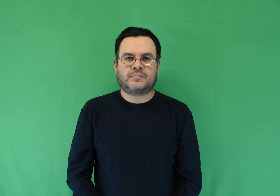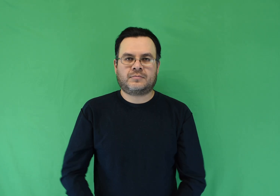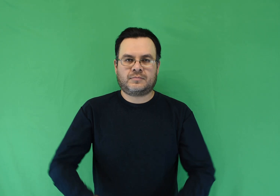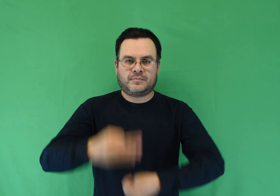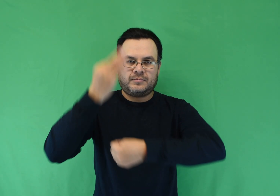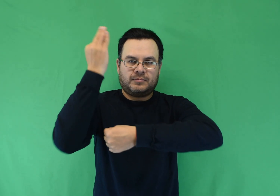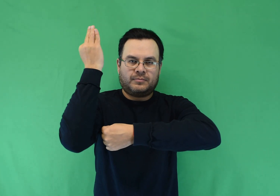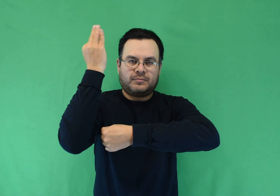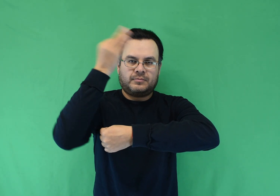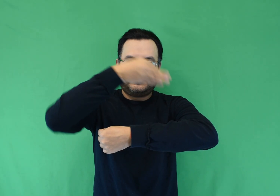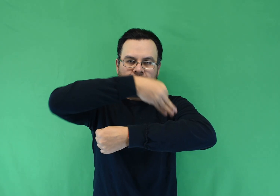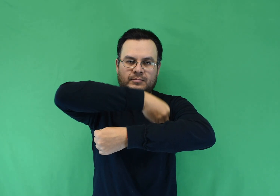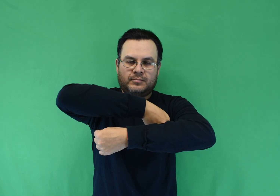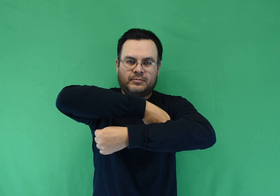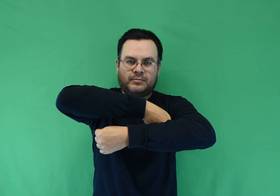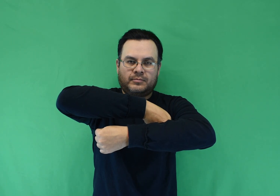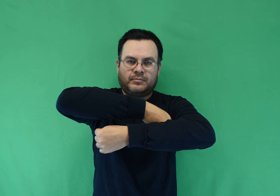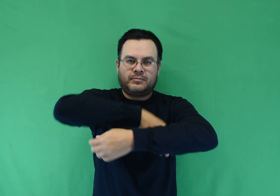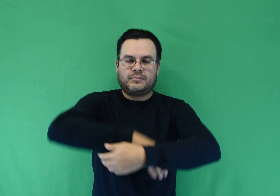tarde